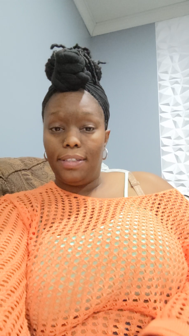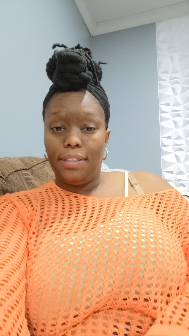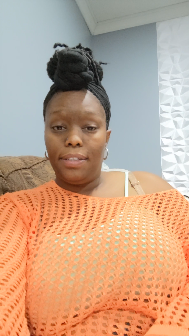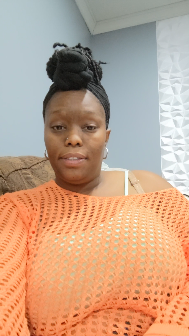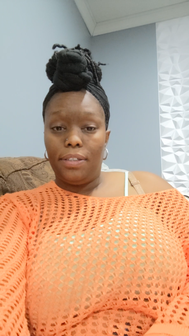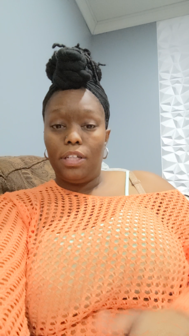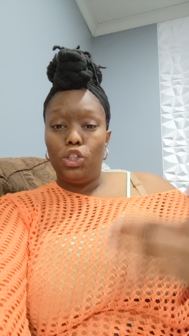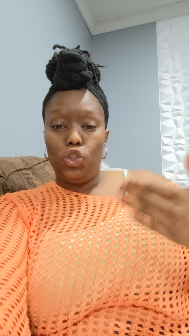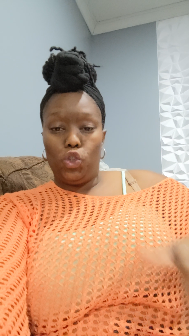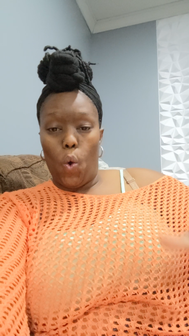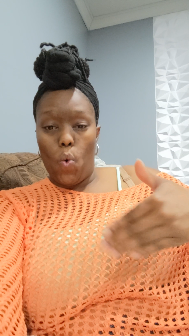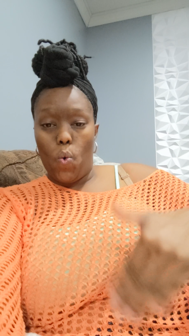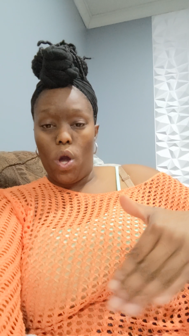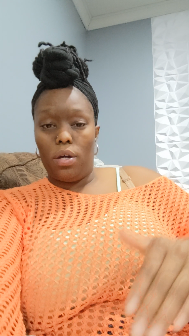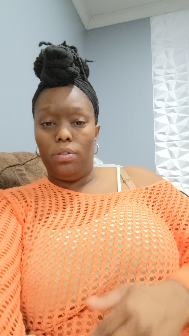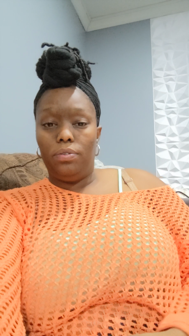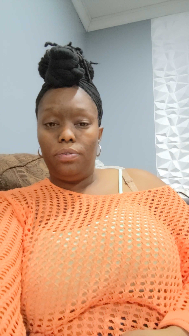shorts